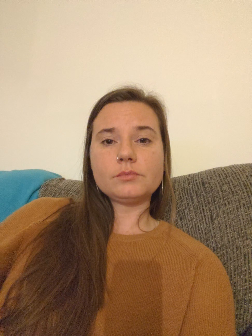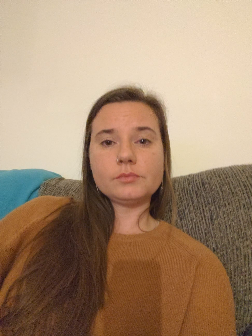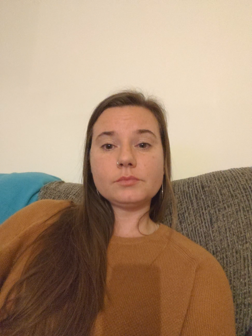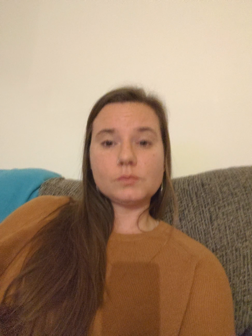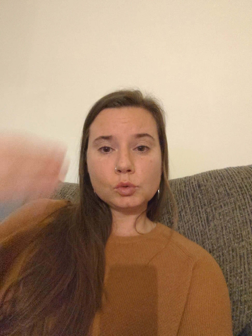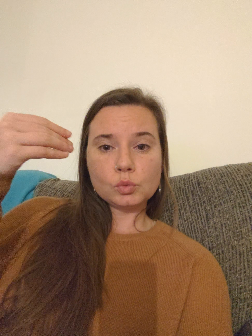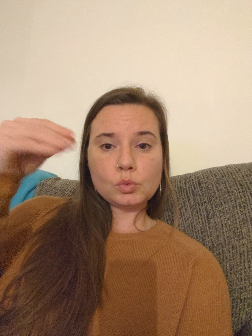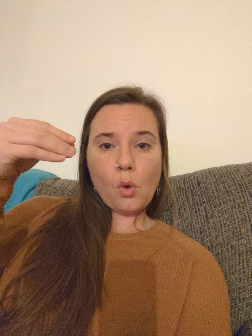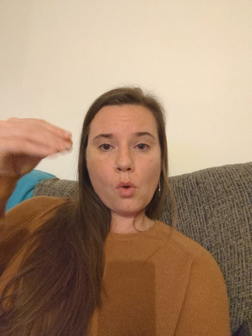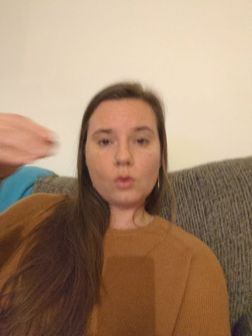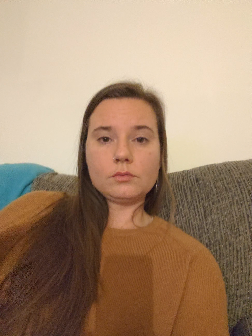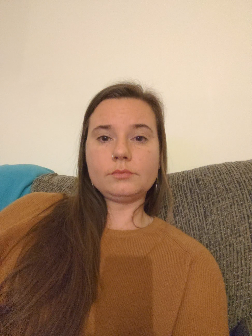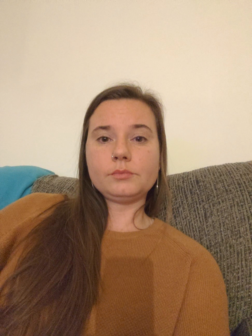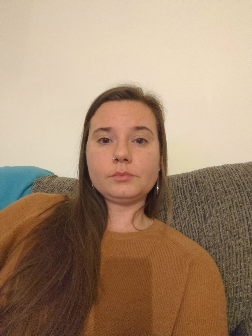store